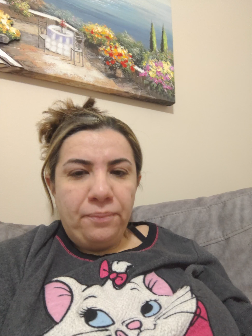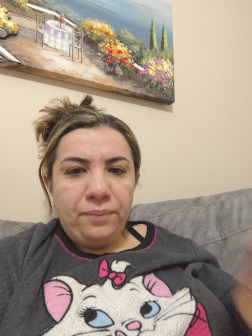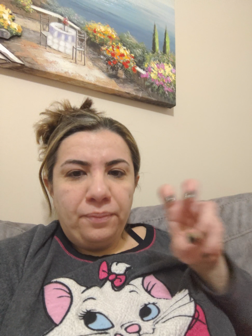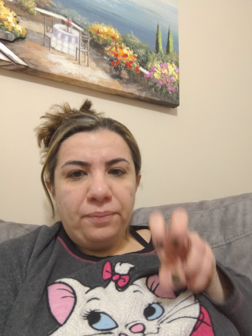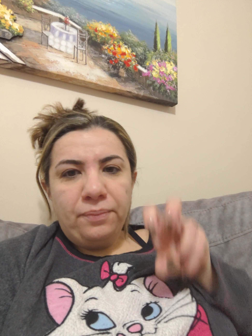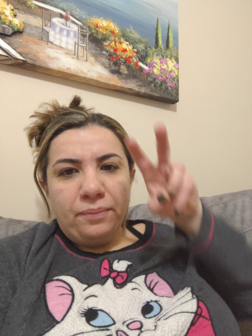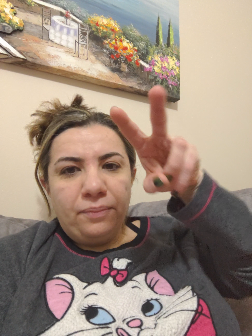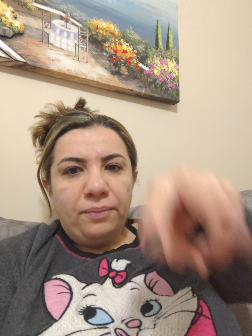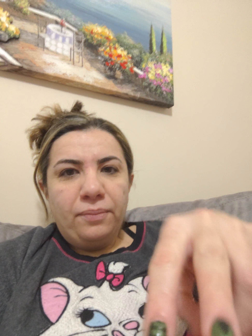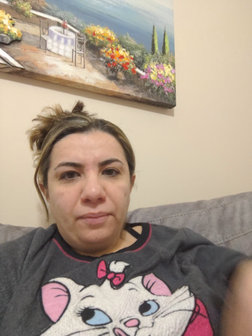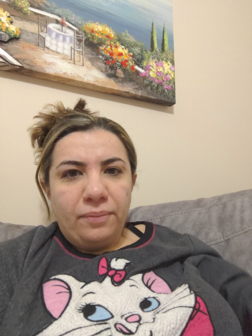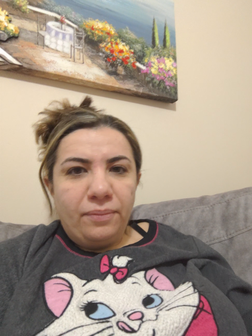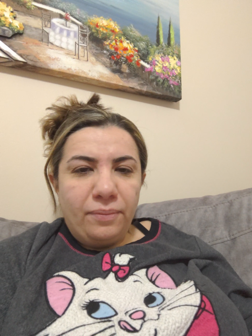jump